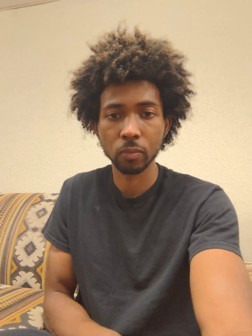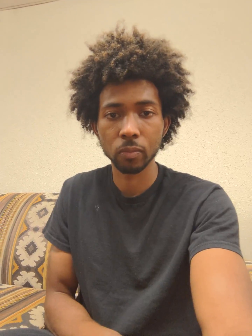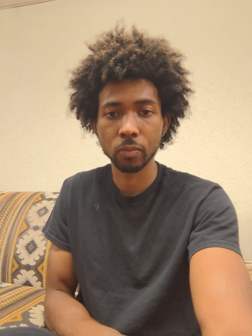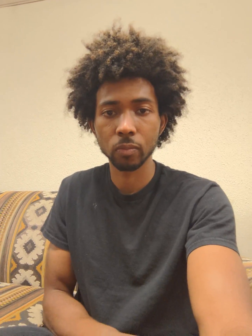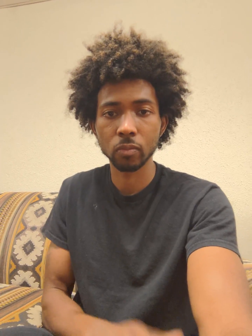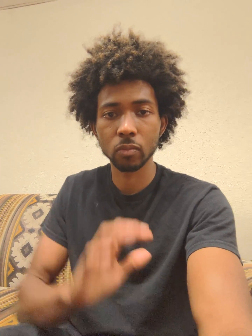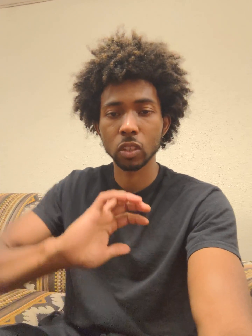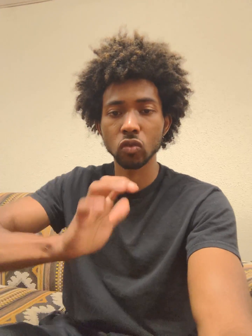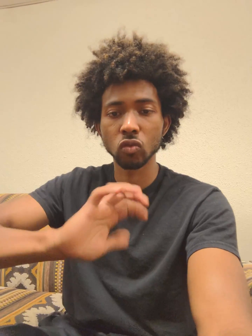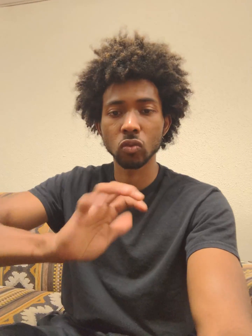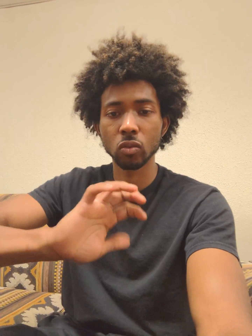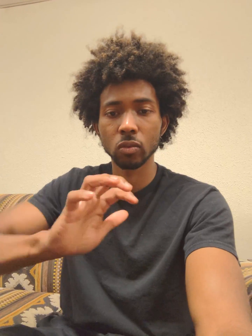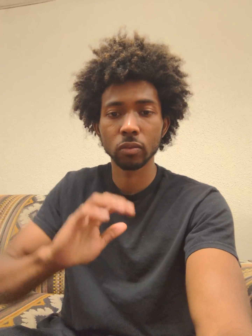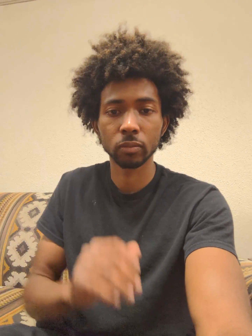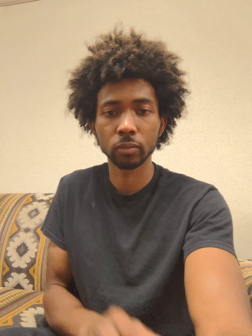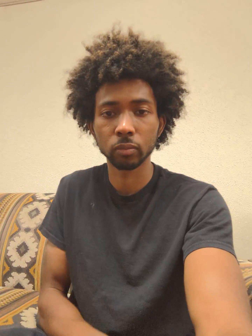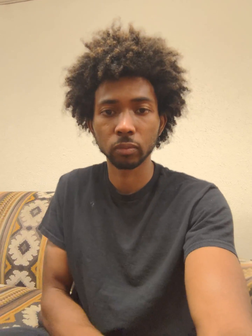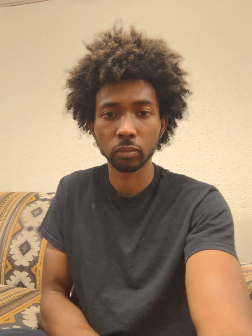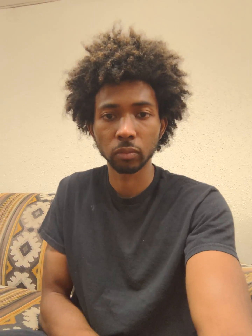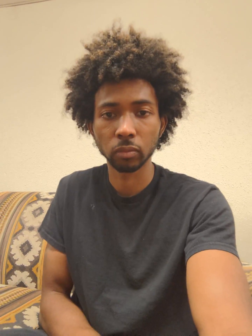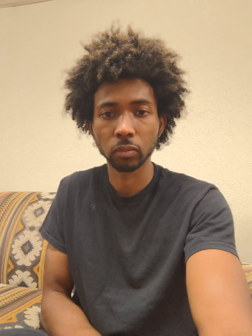cheese